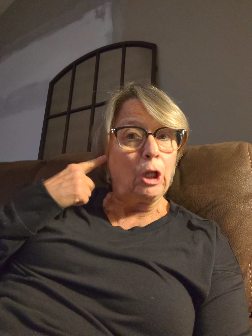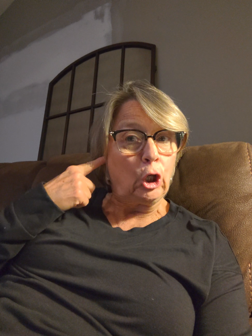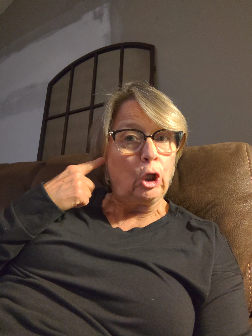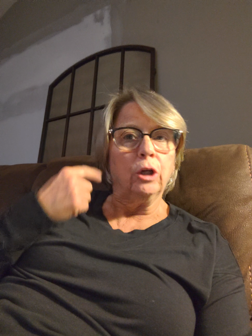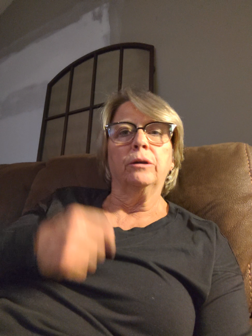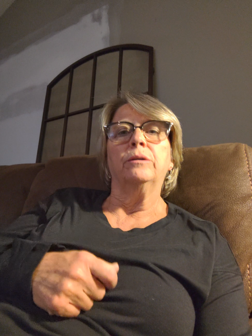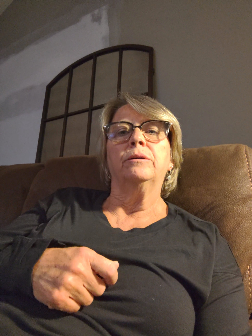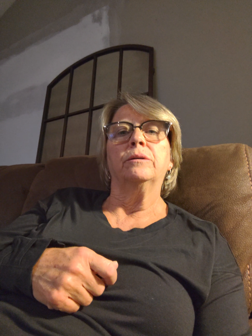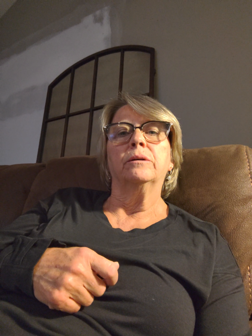hear